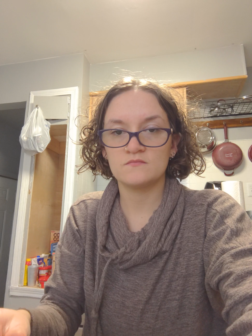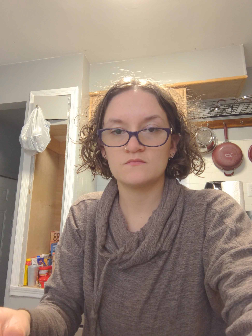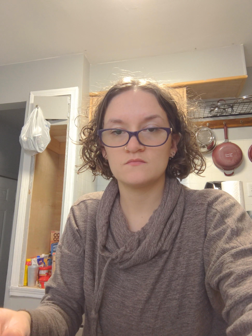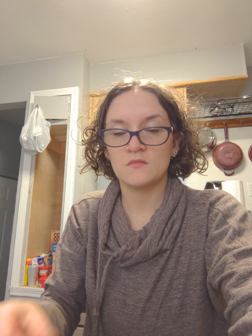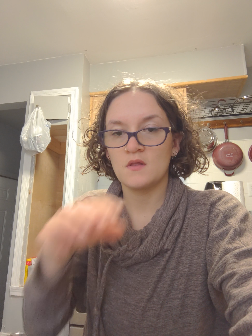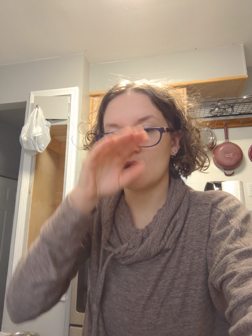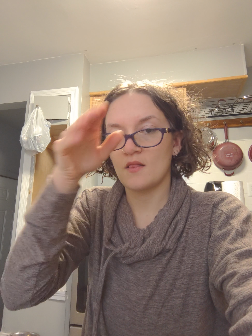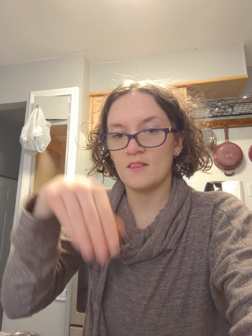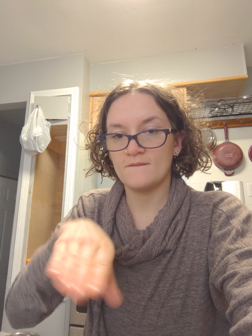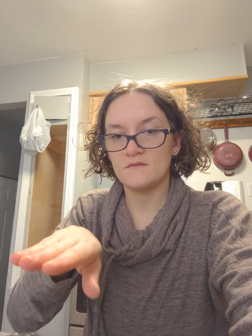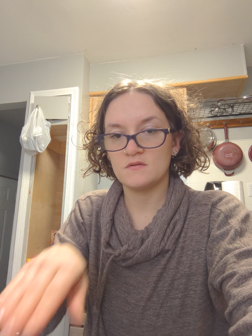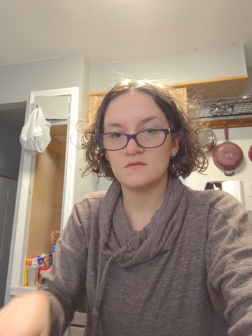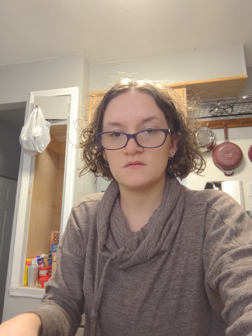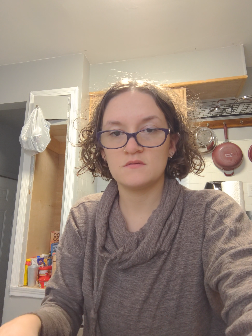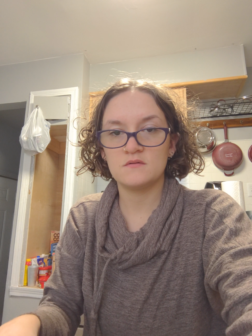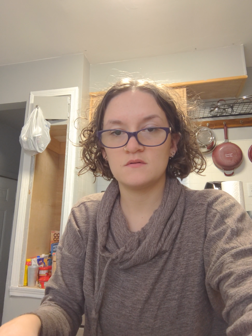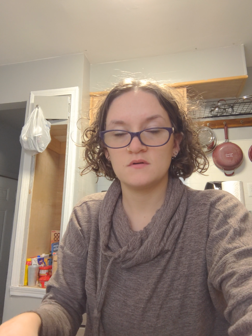elephant